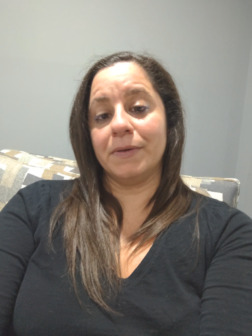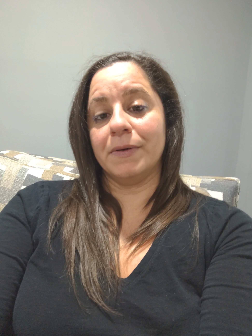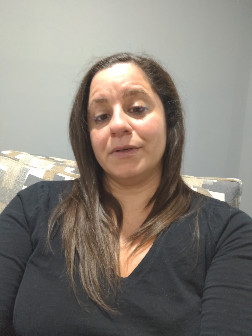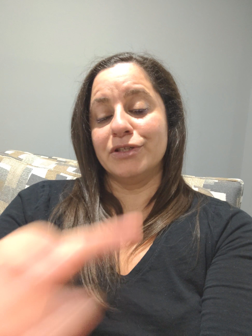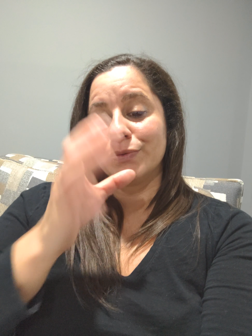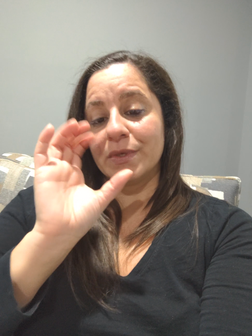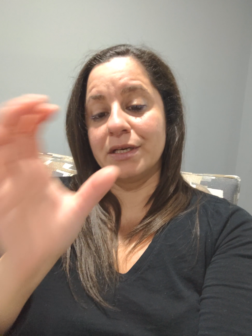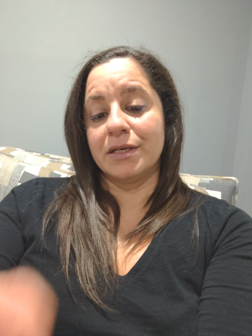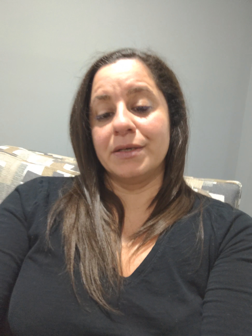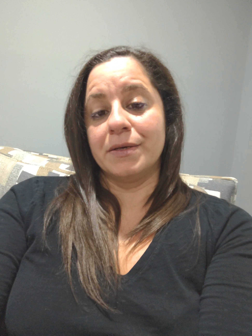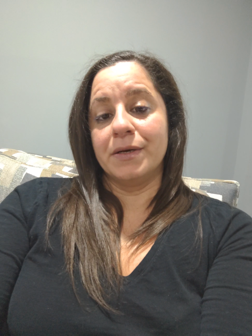drink